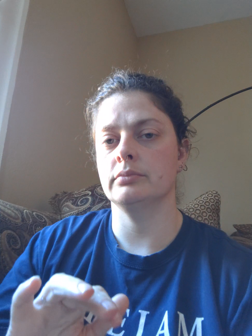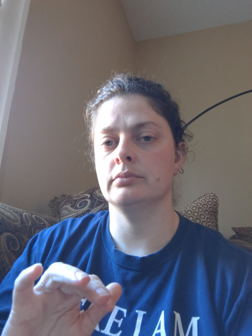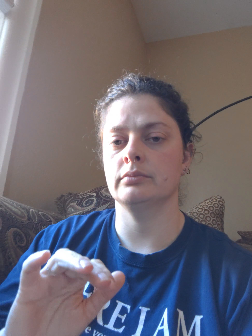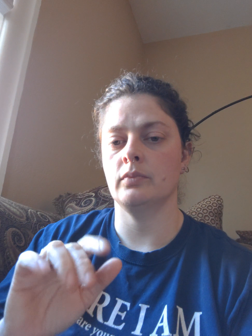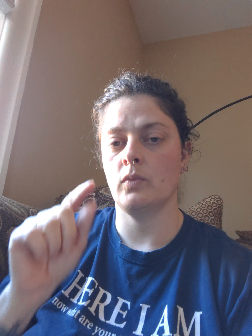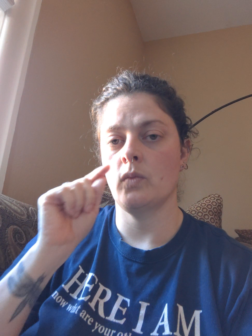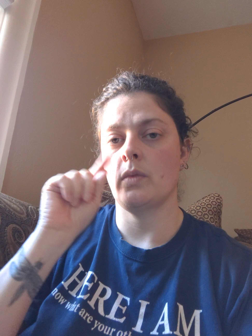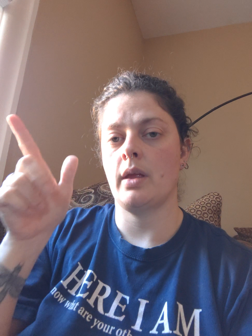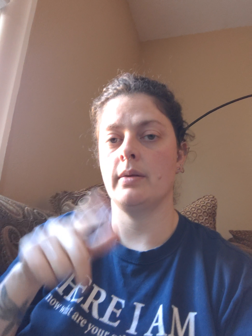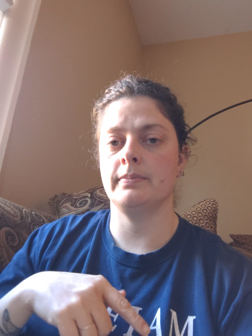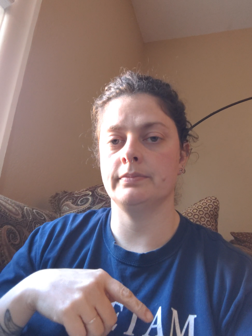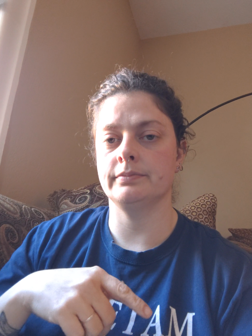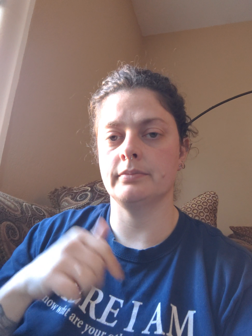awake